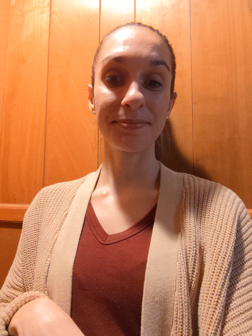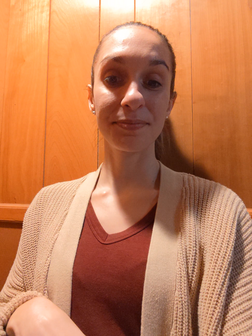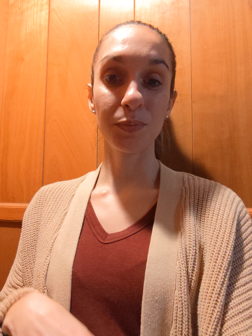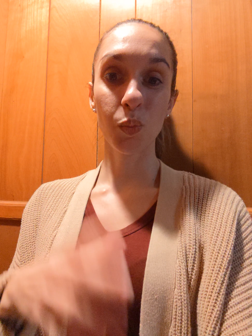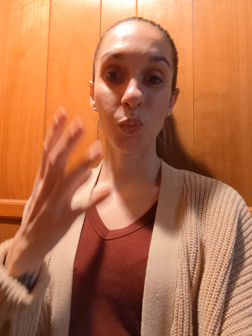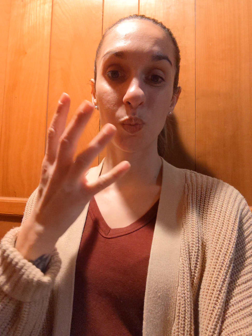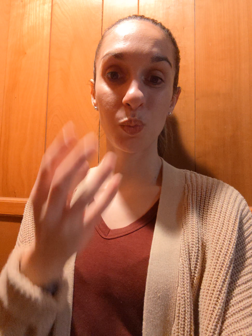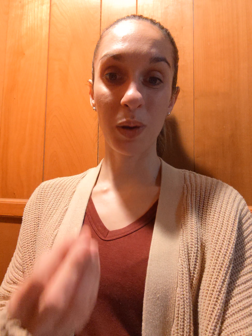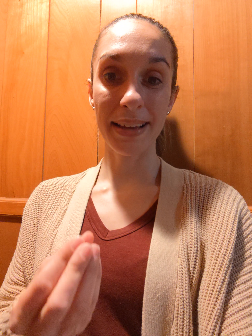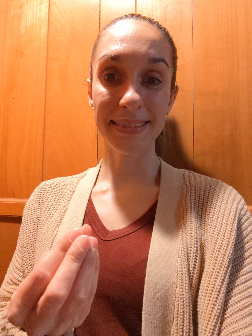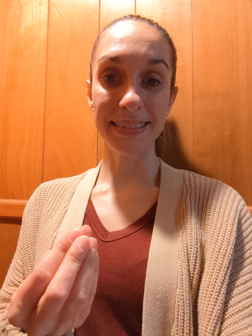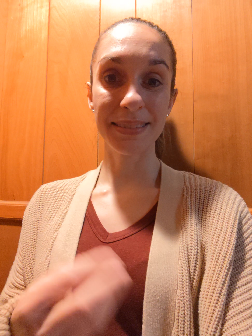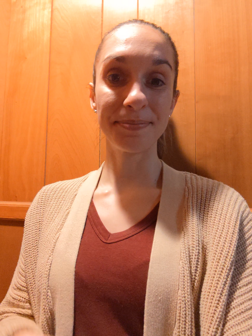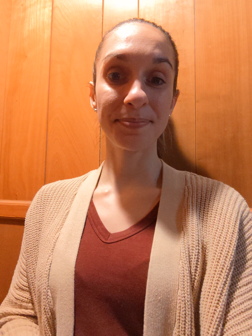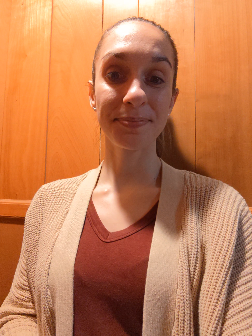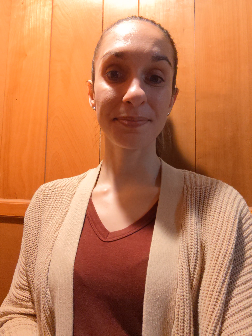wet